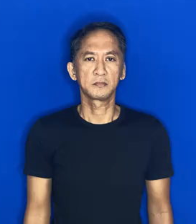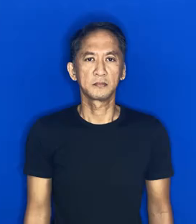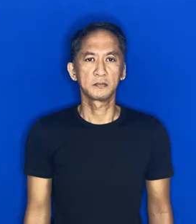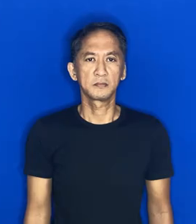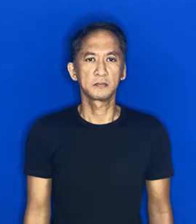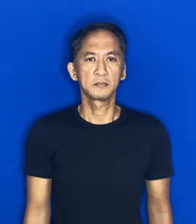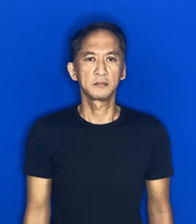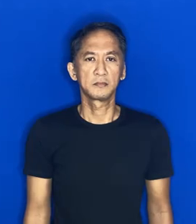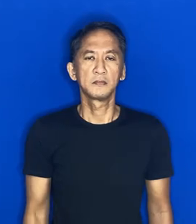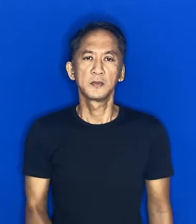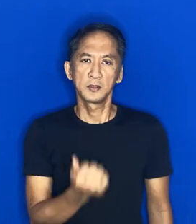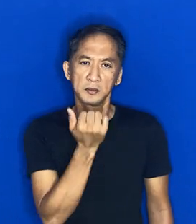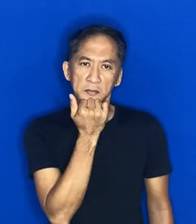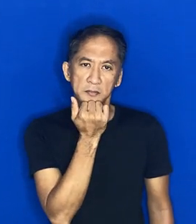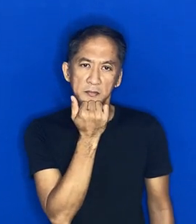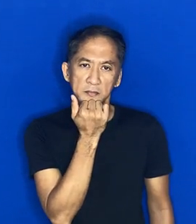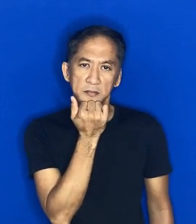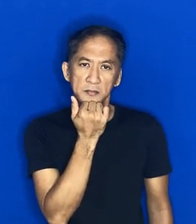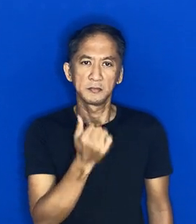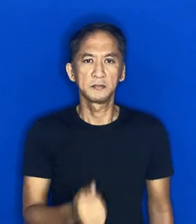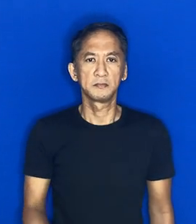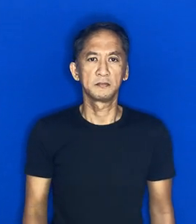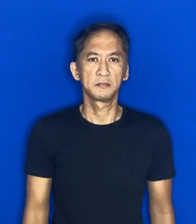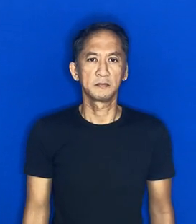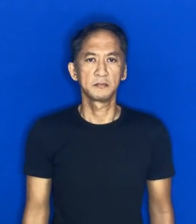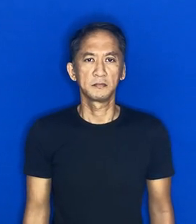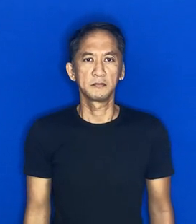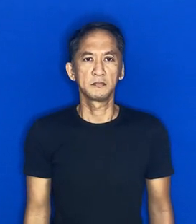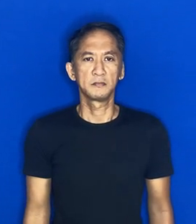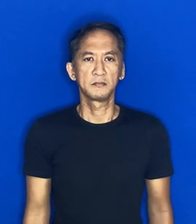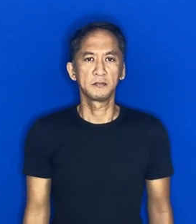wrong